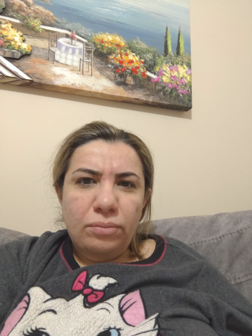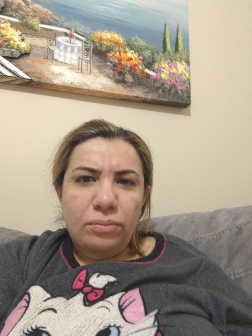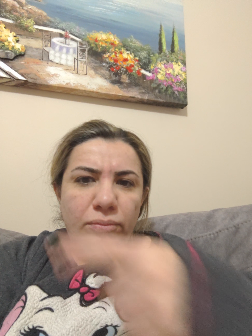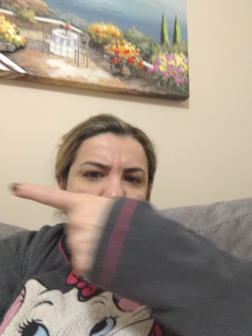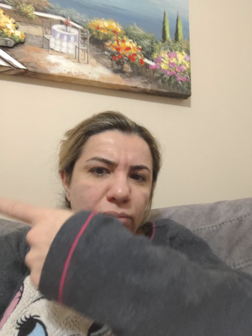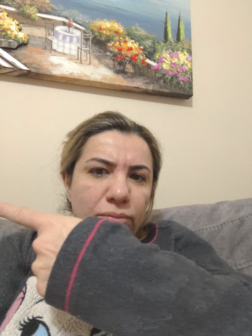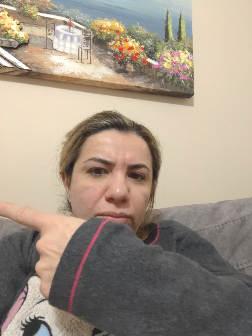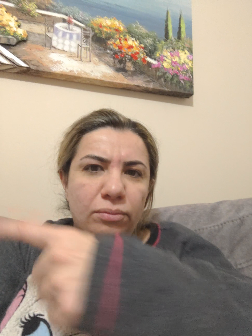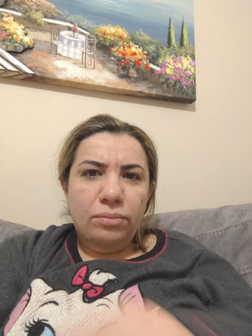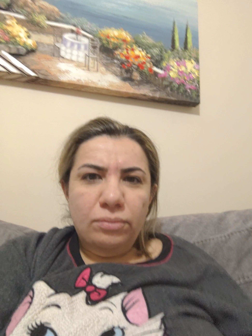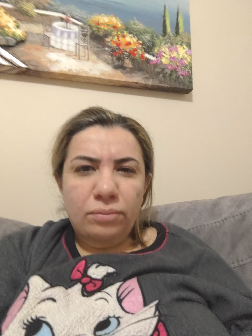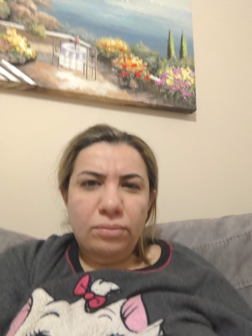he/she/it